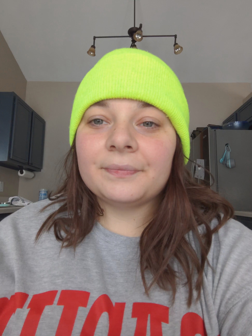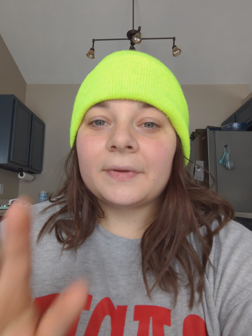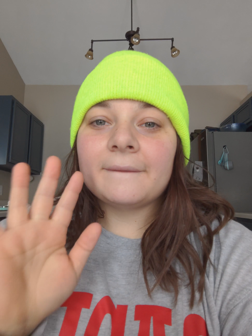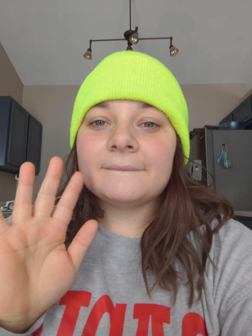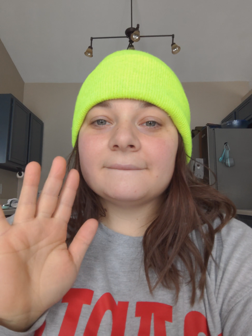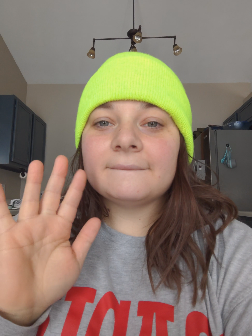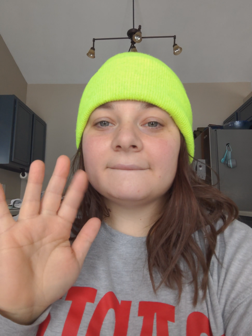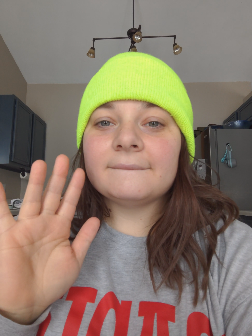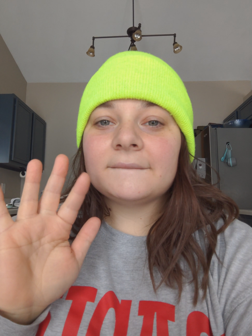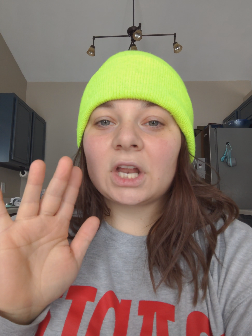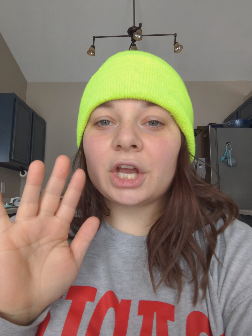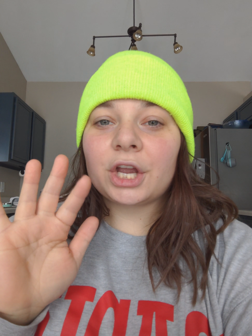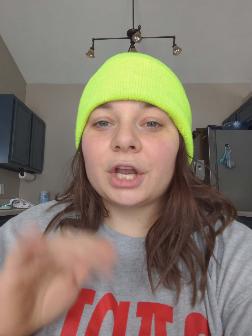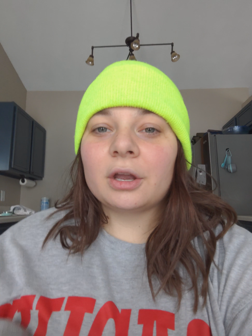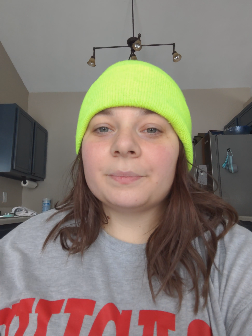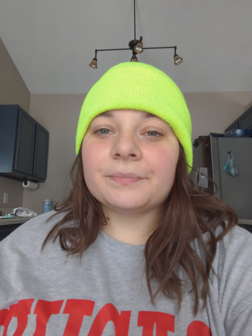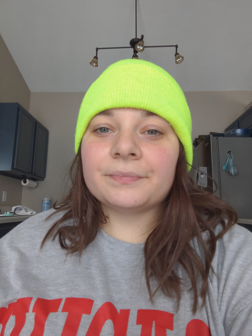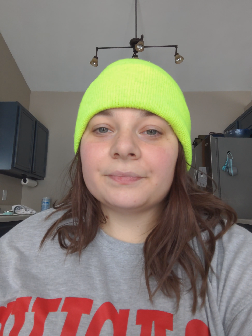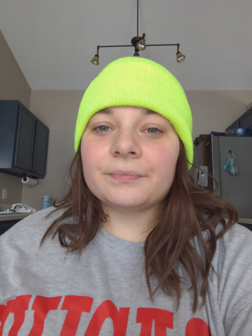finger